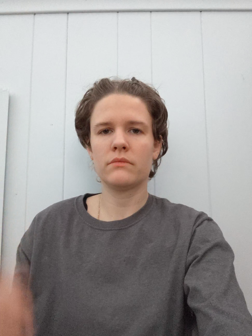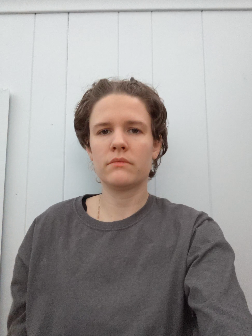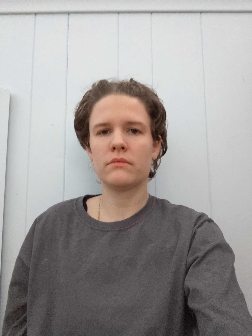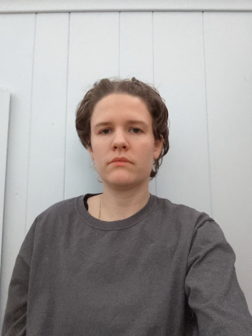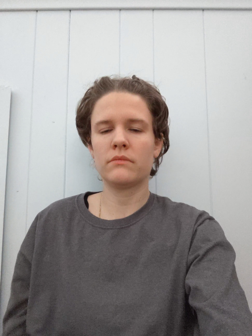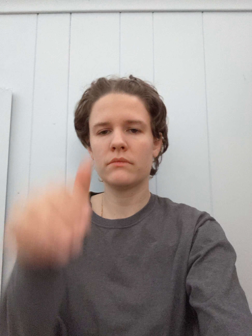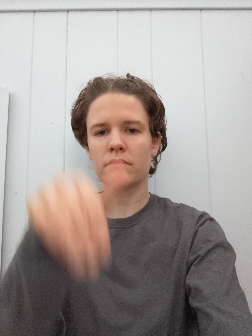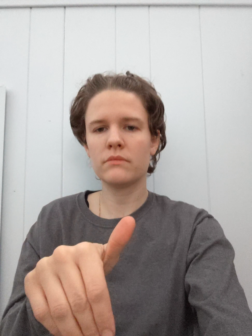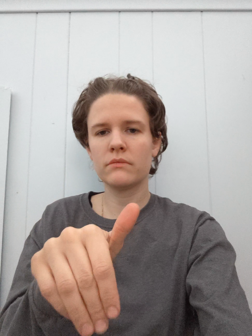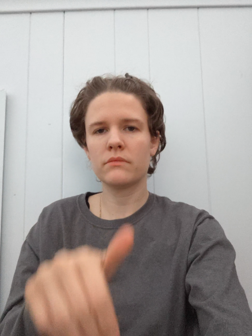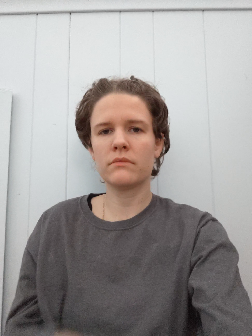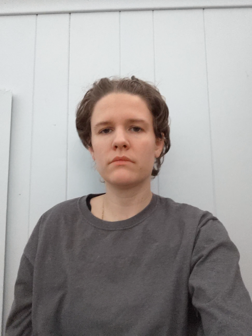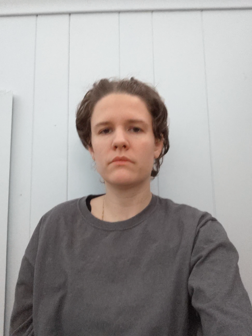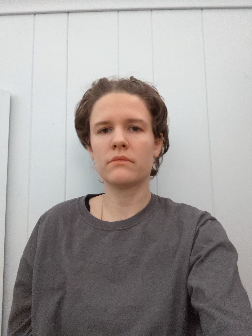night